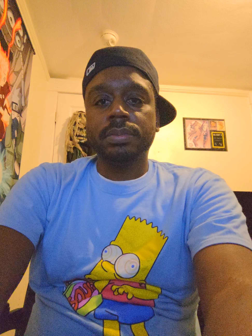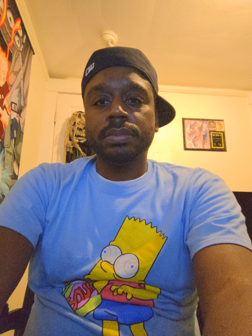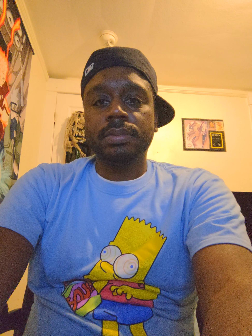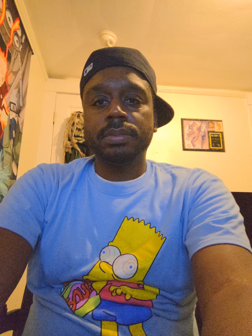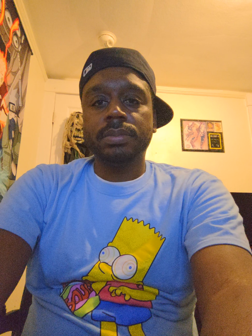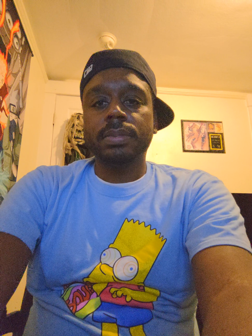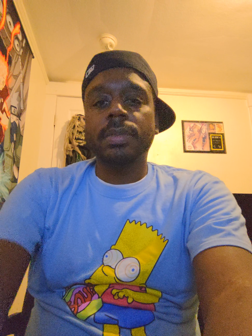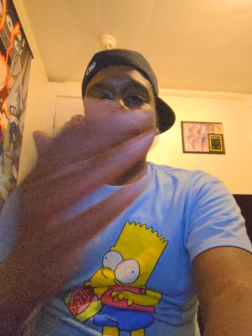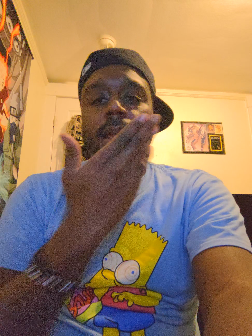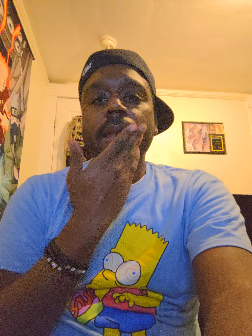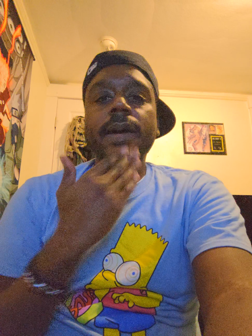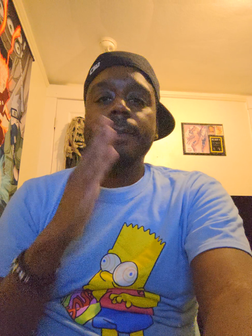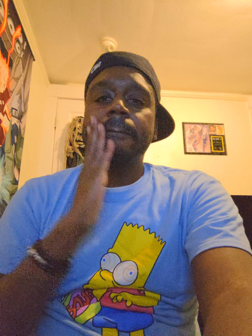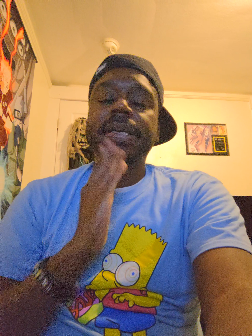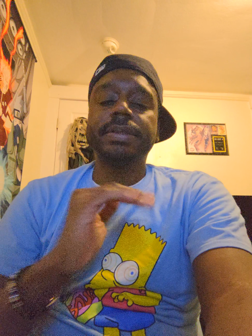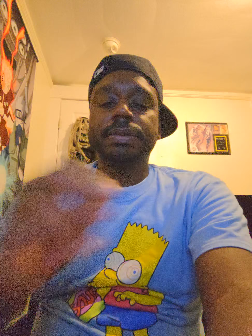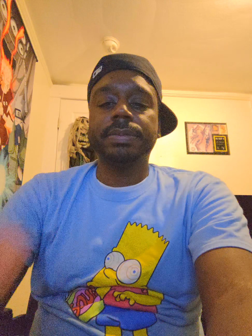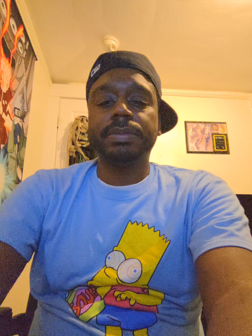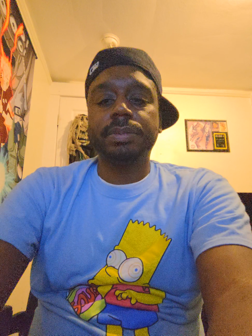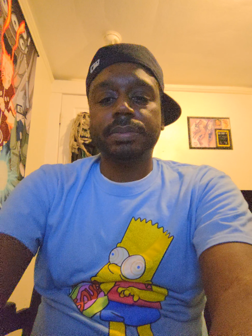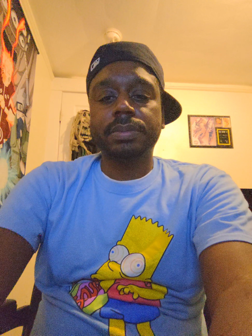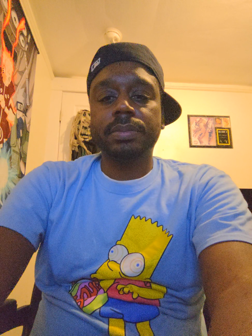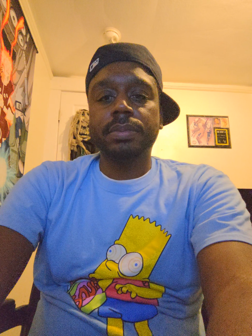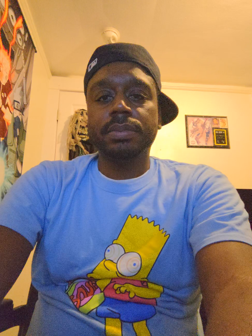napkin